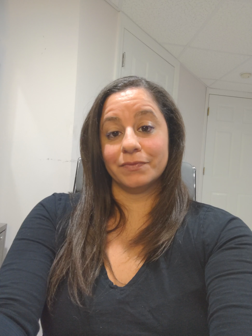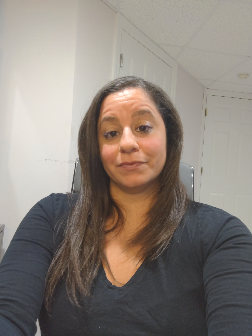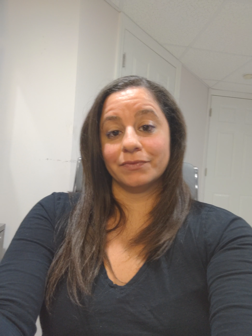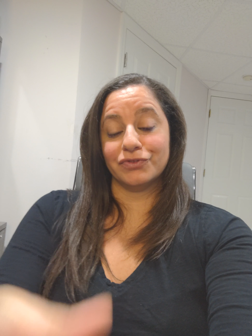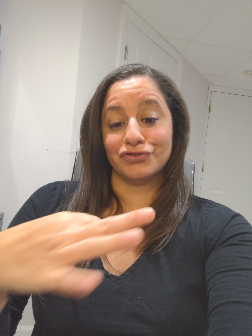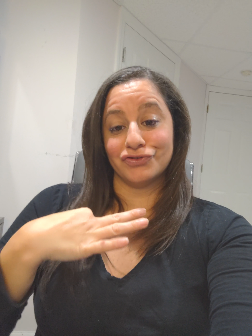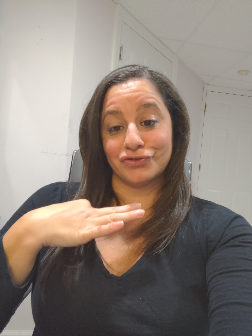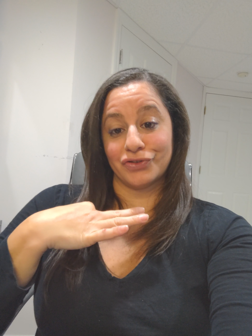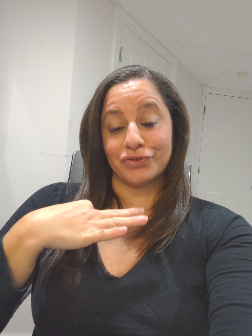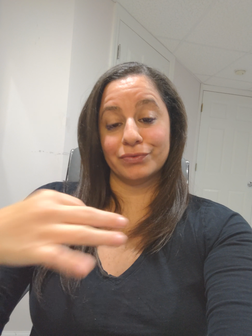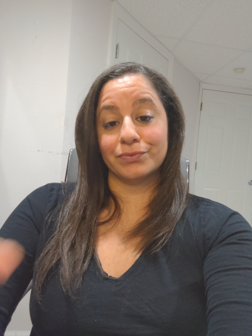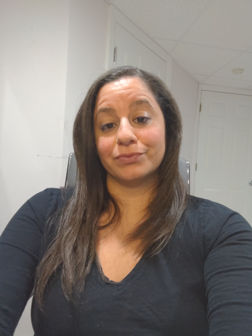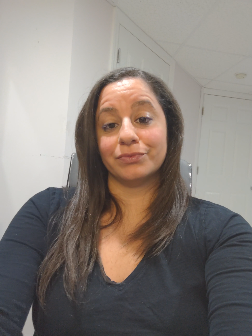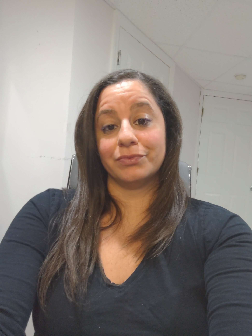shirt